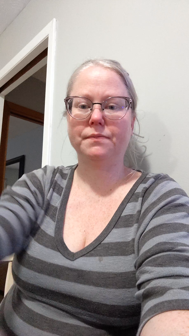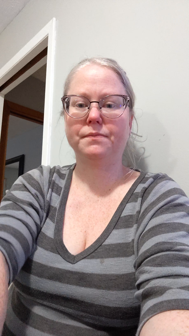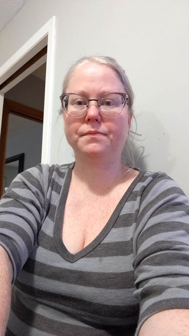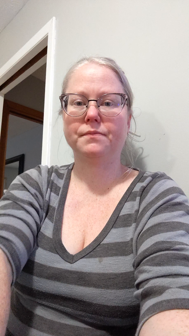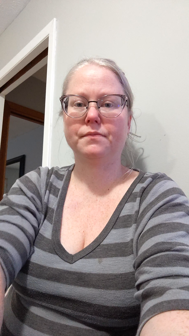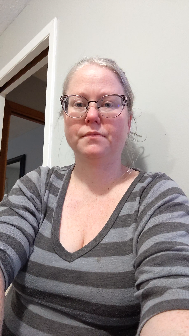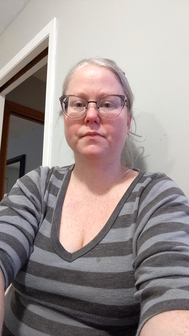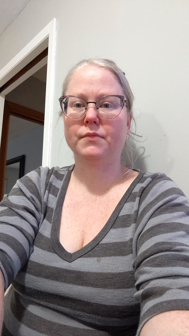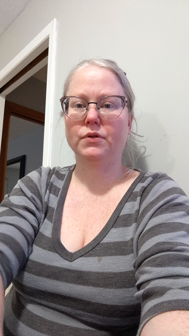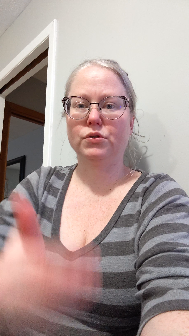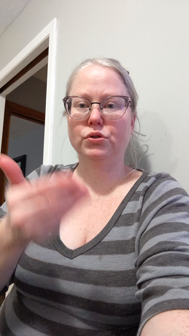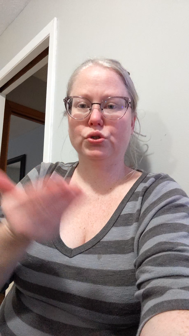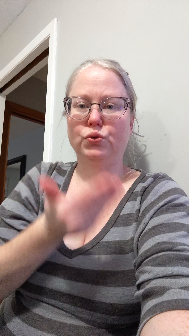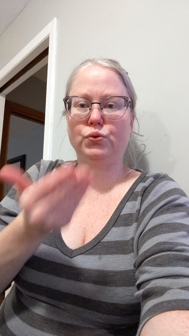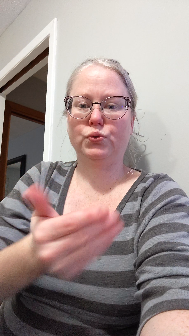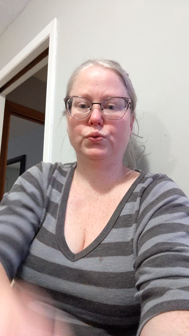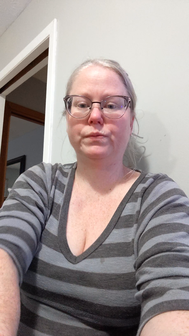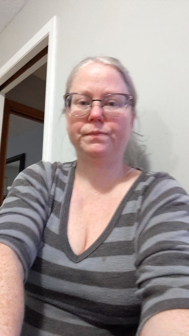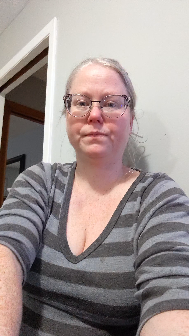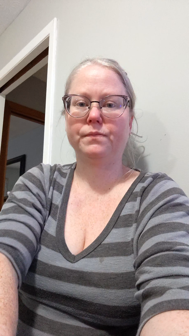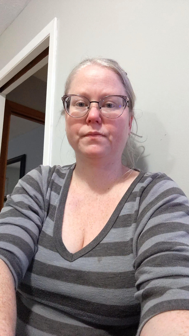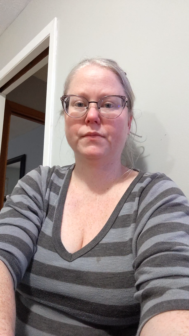new